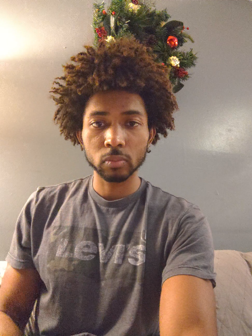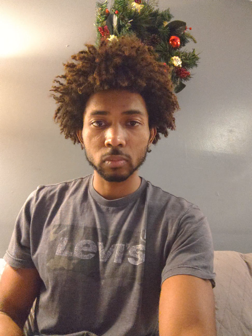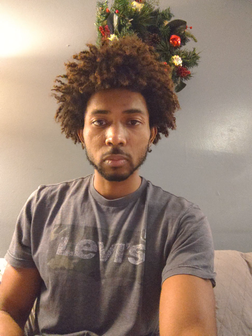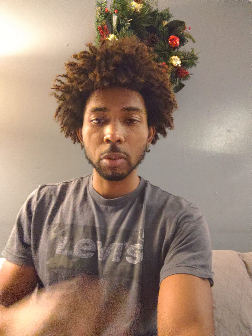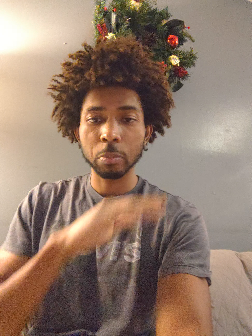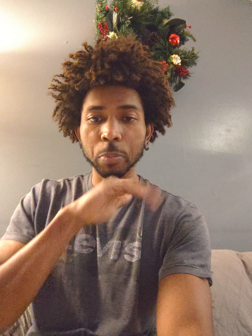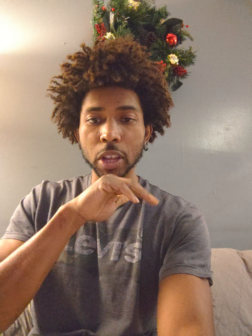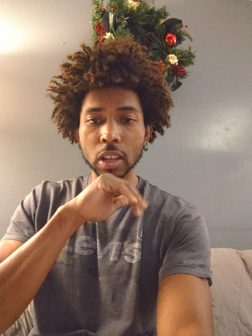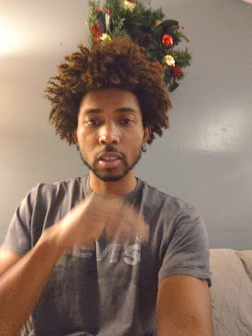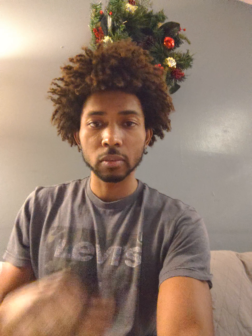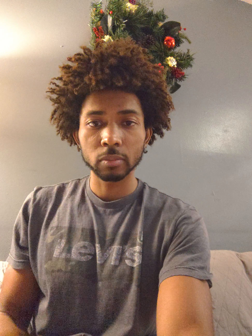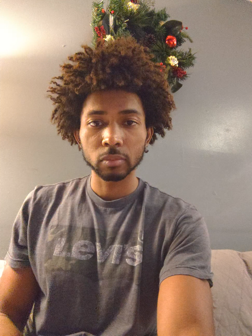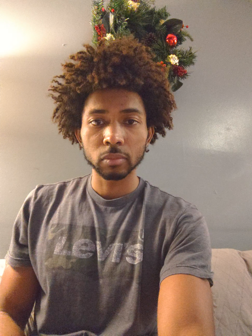pig